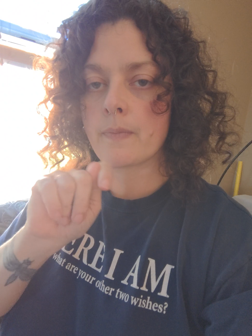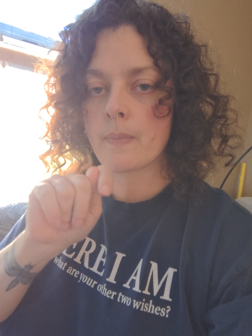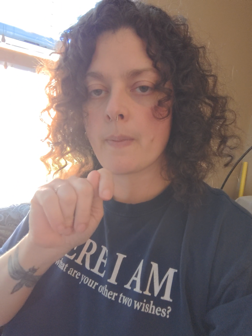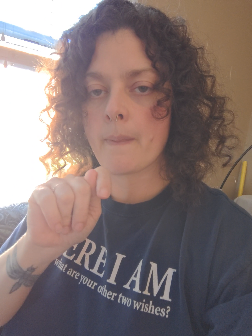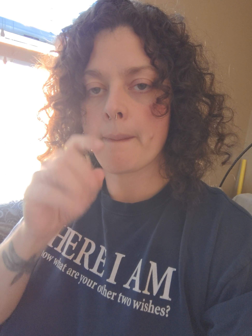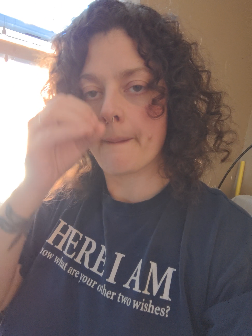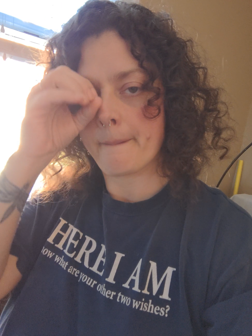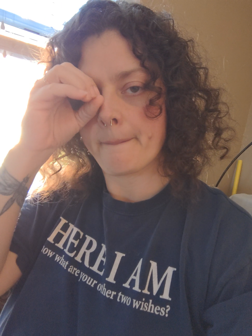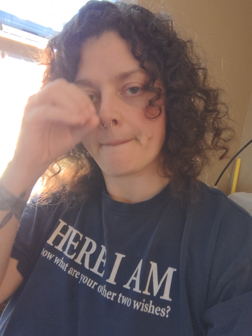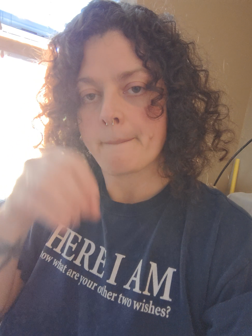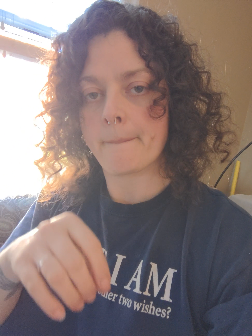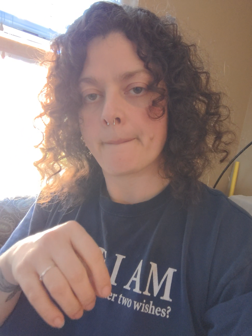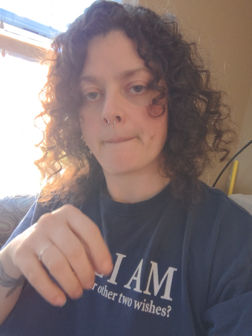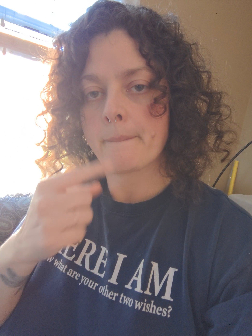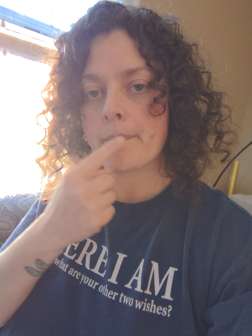owl